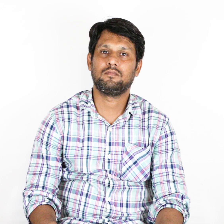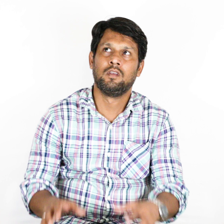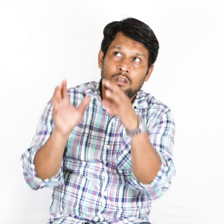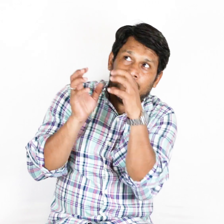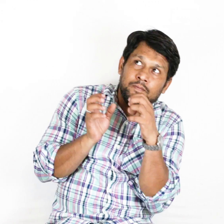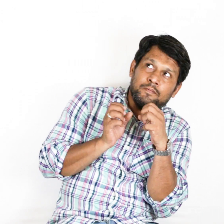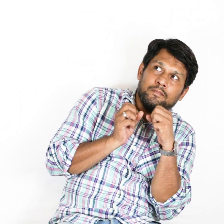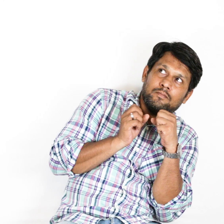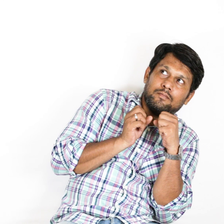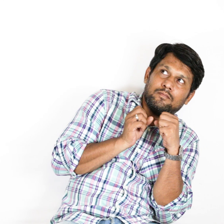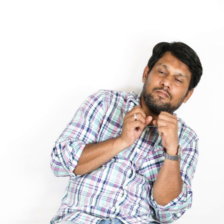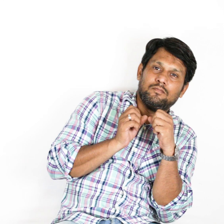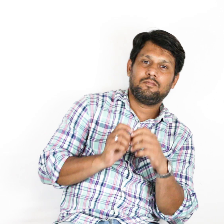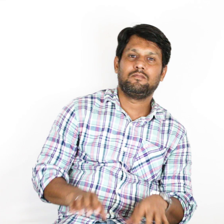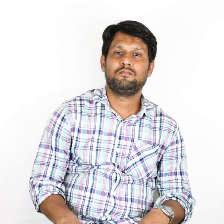scared